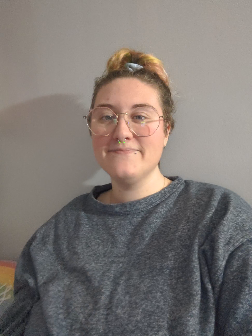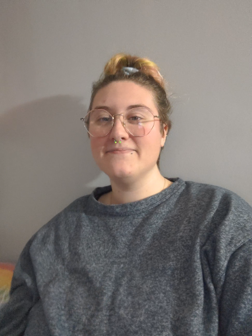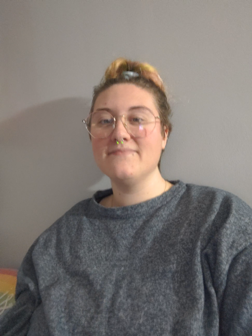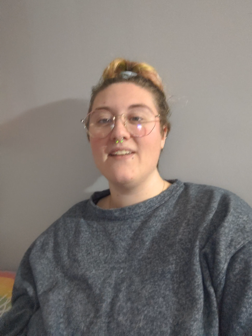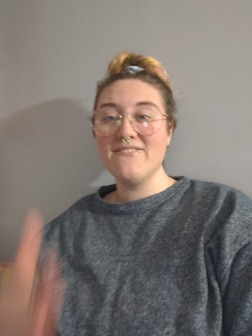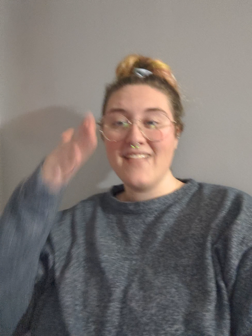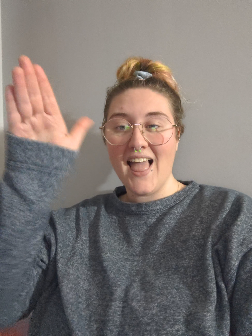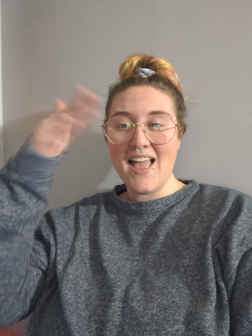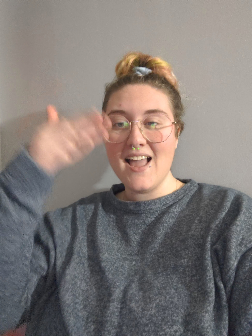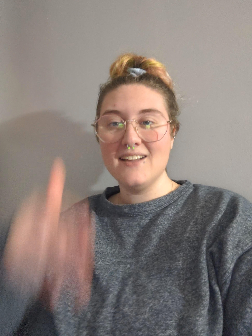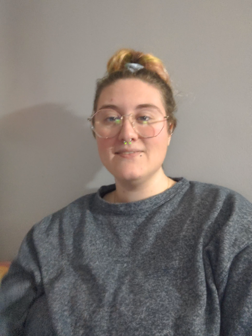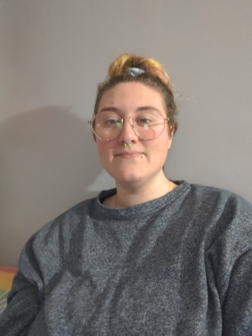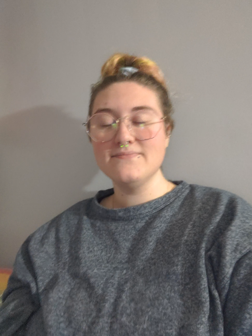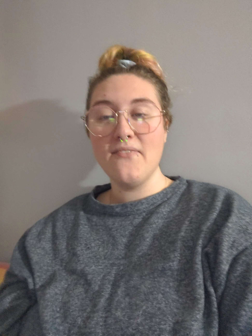flag